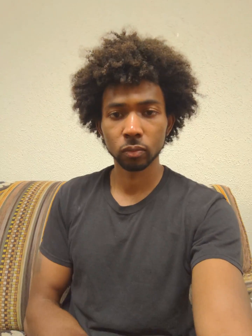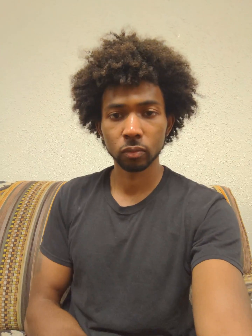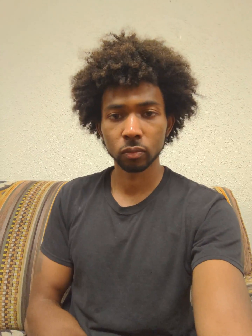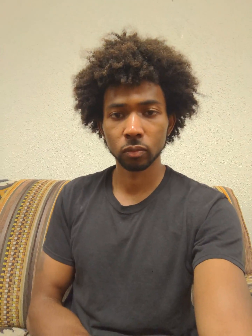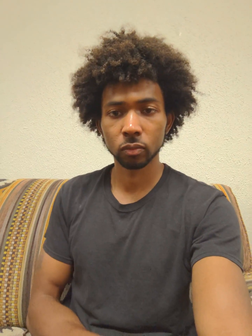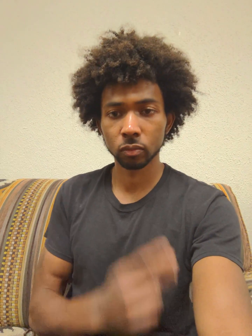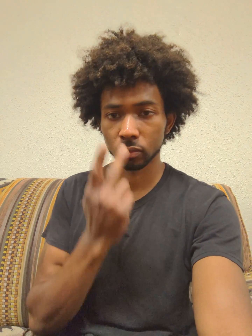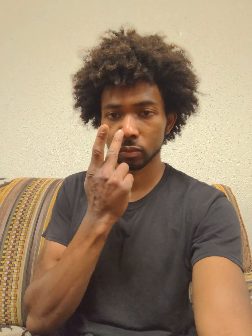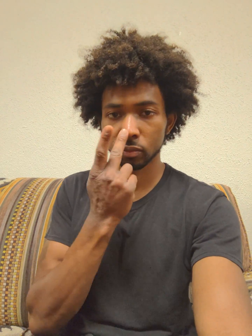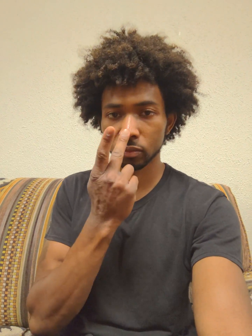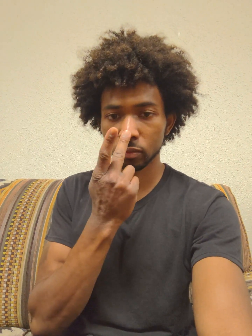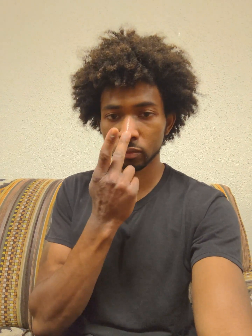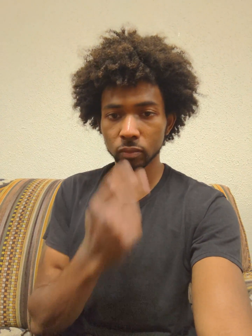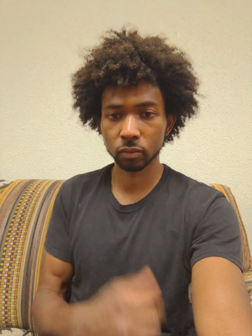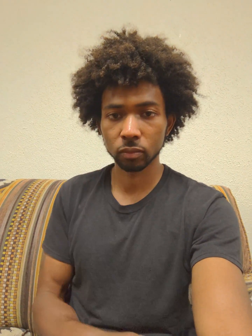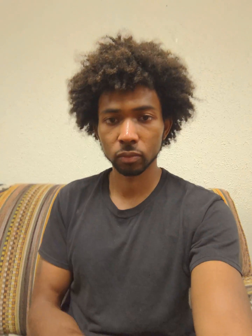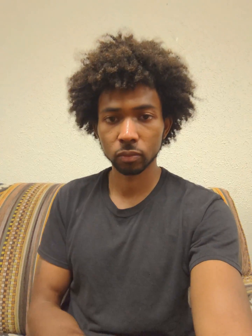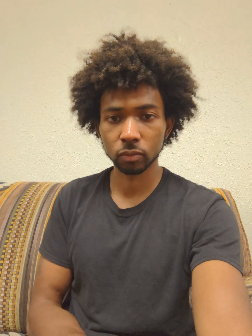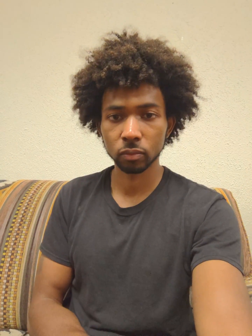penis